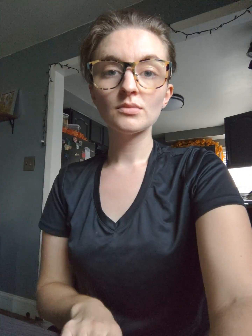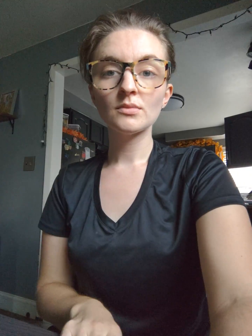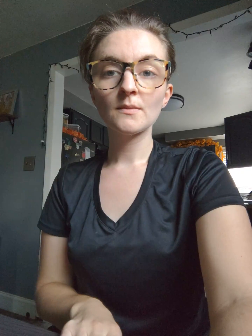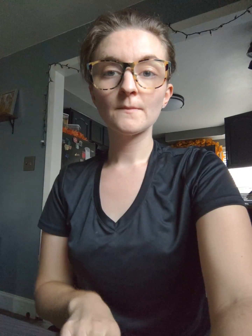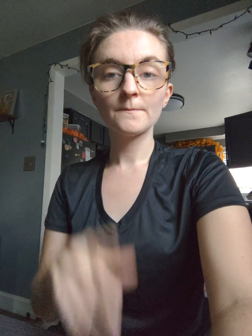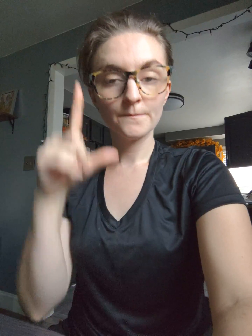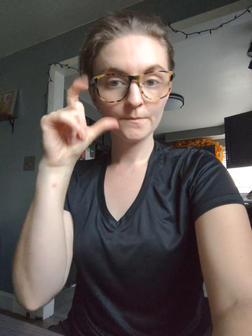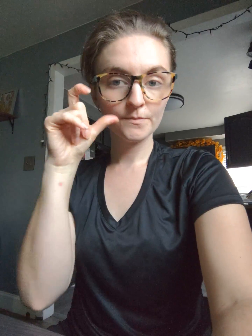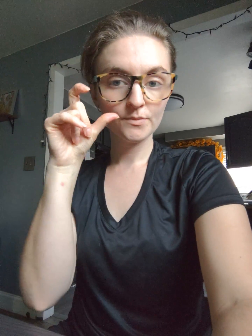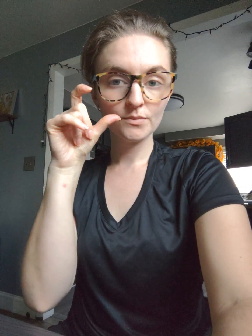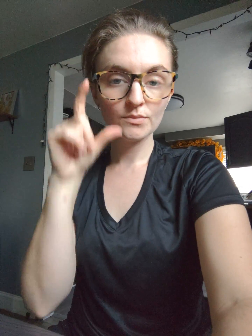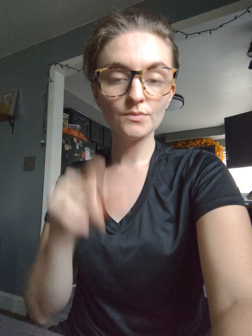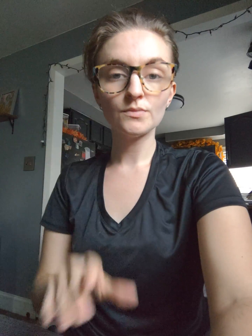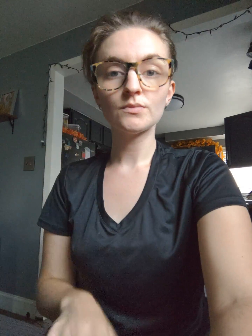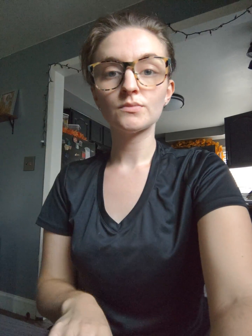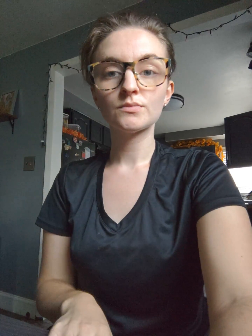camera